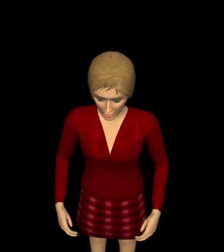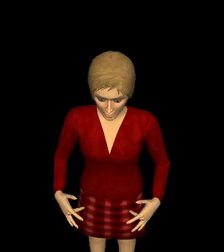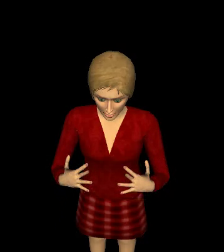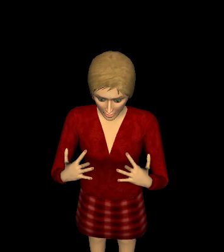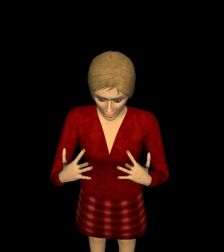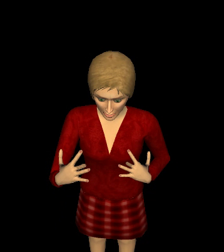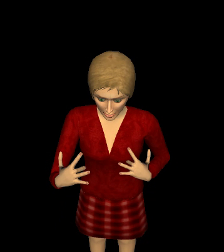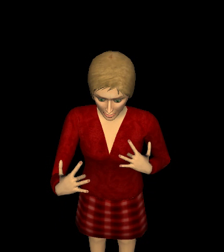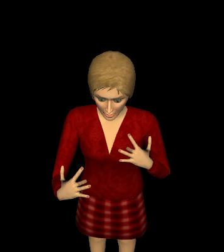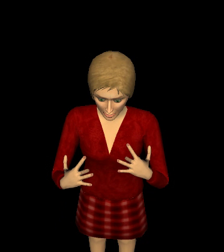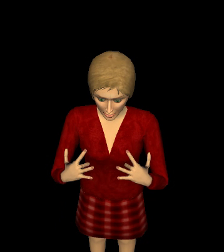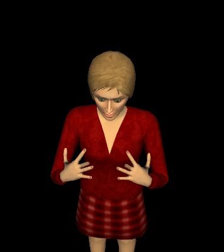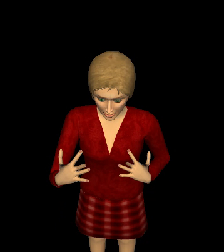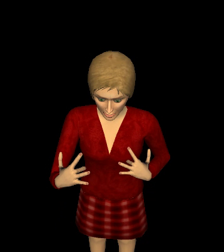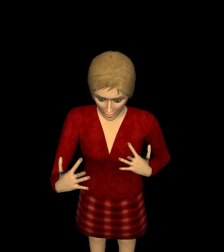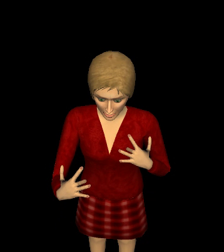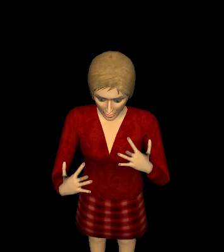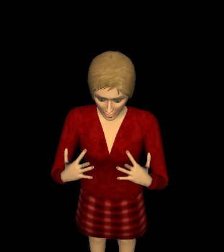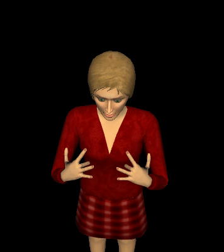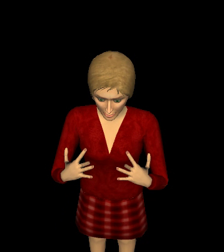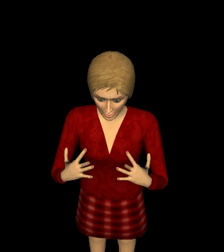مسرح